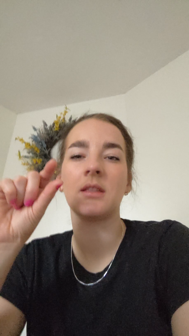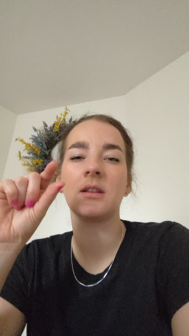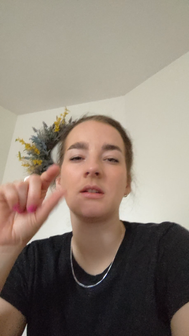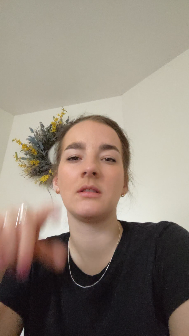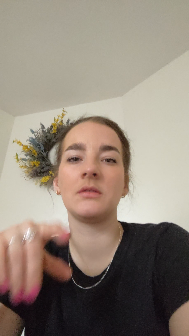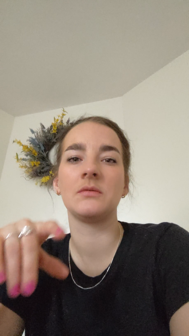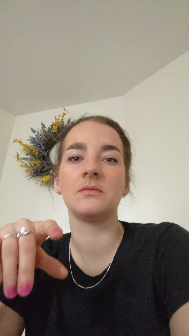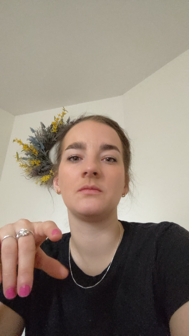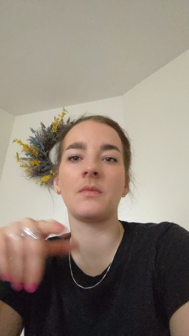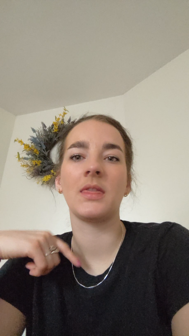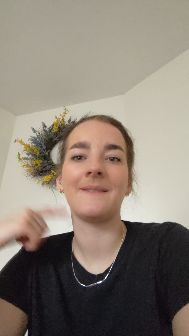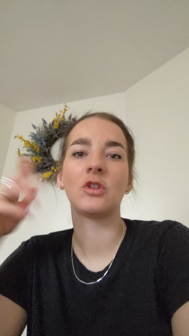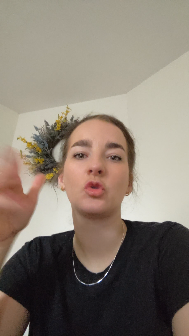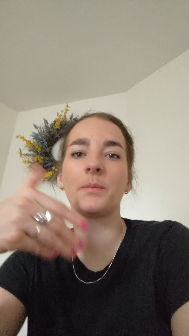living room